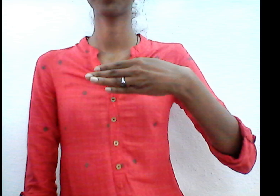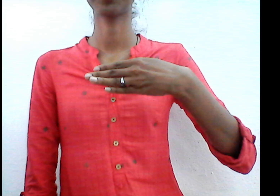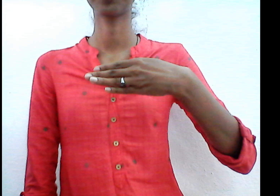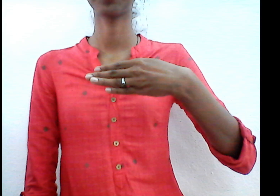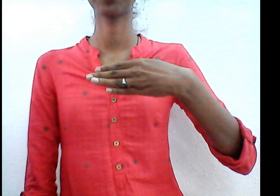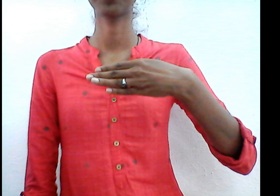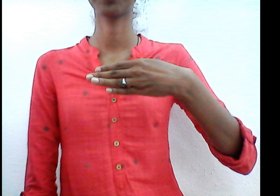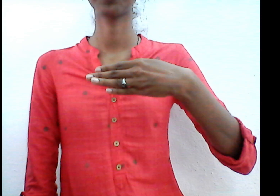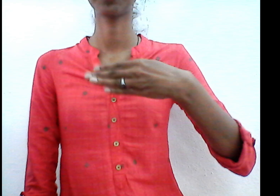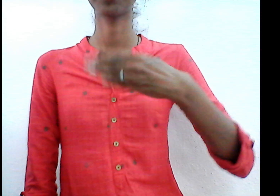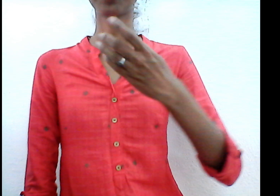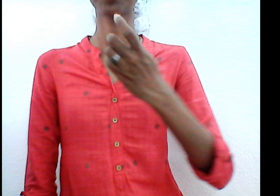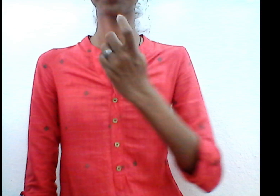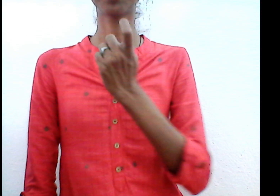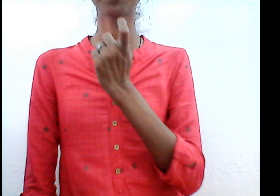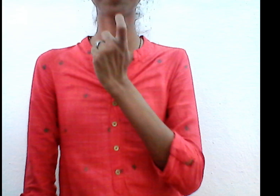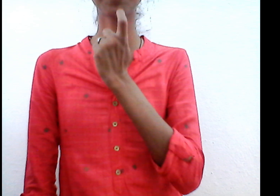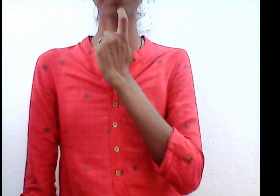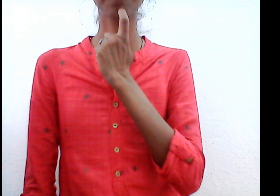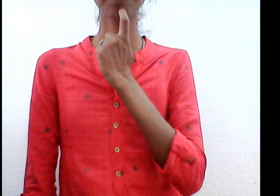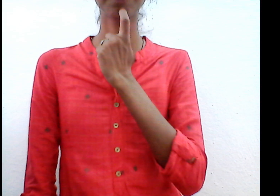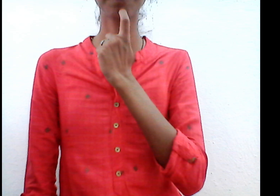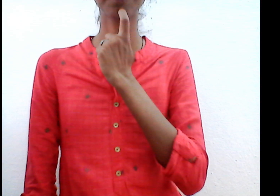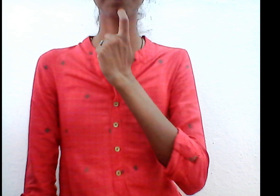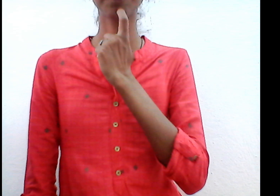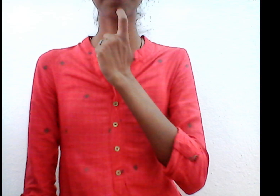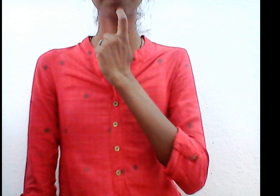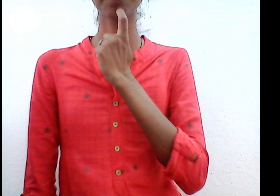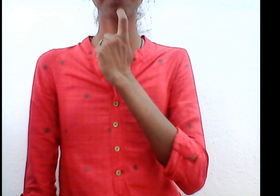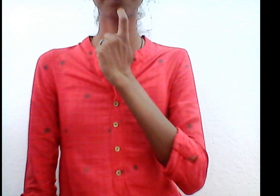അം